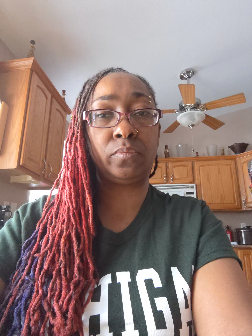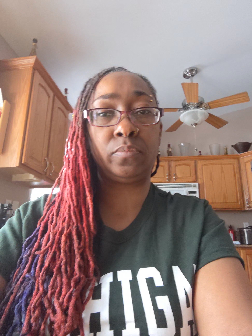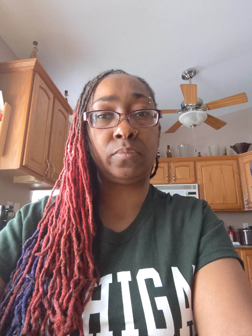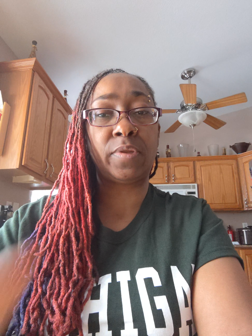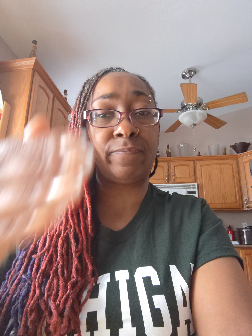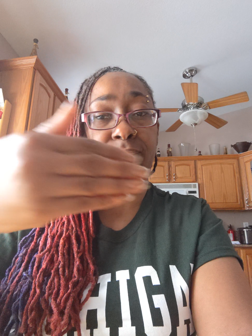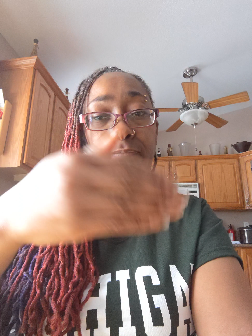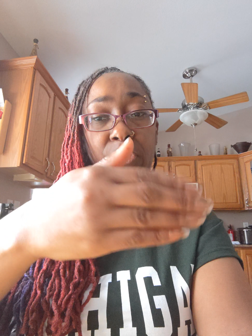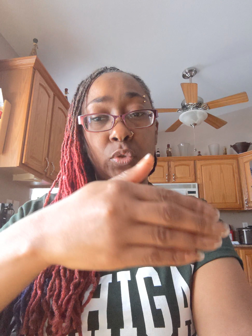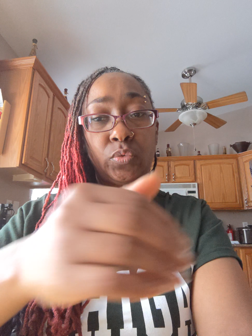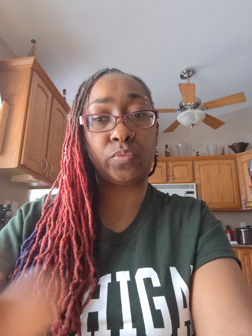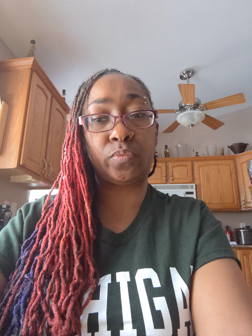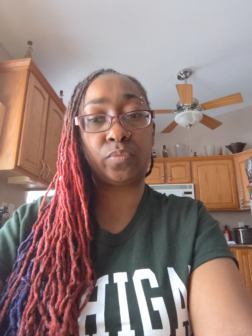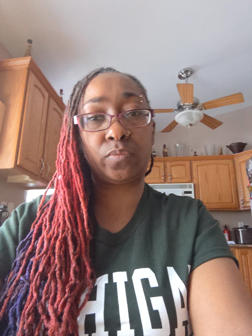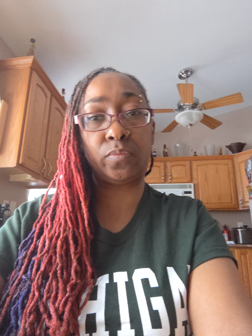fish